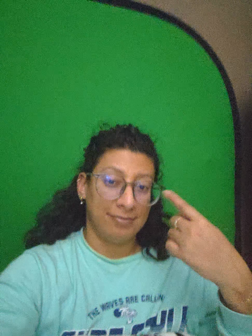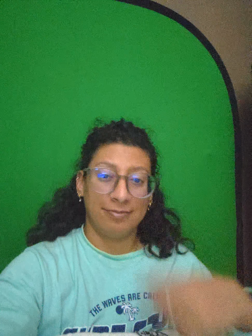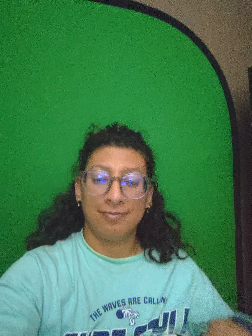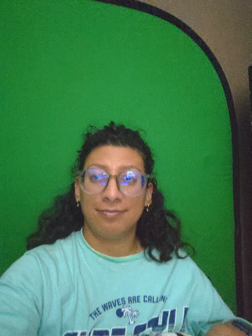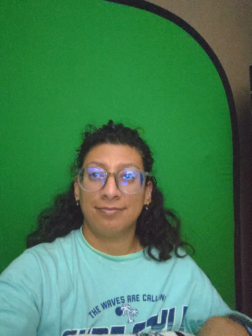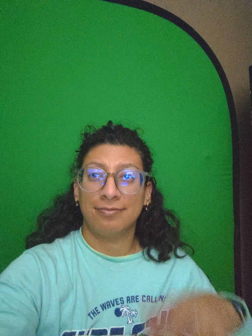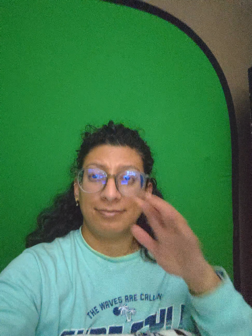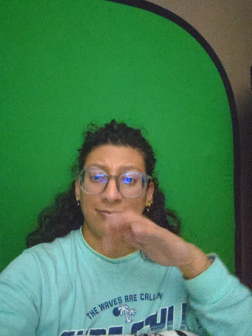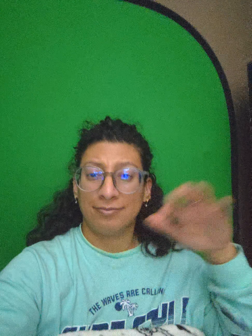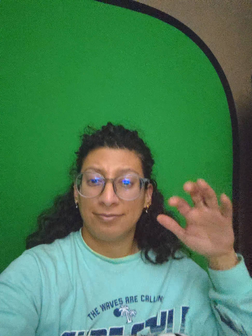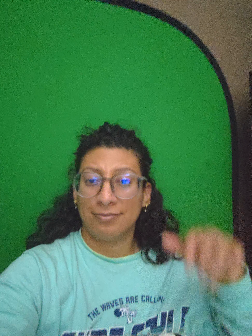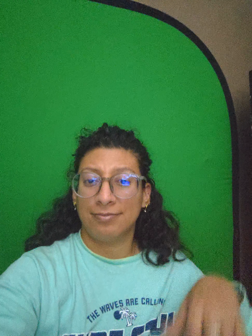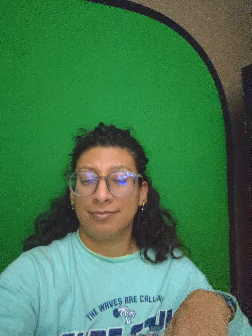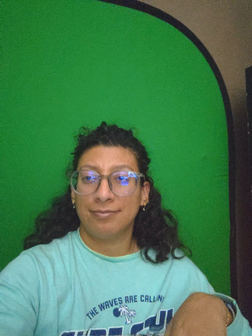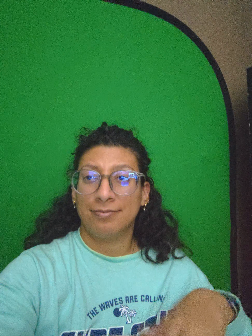cloud